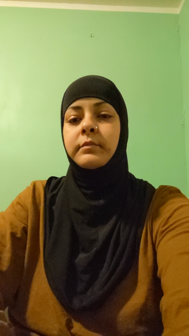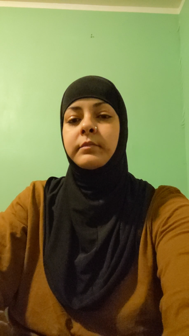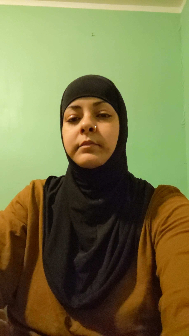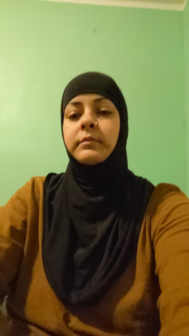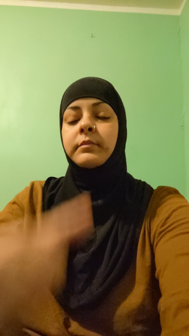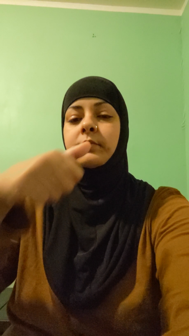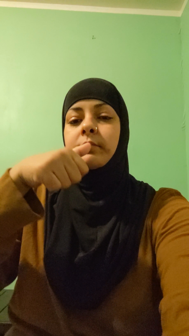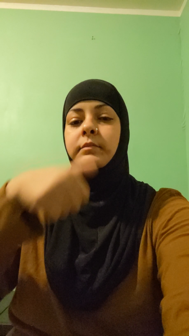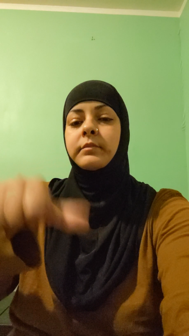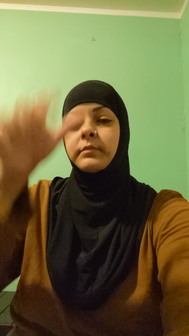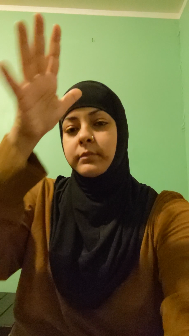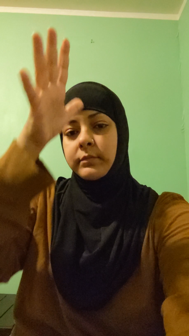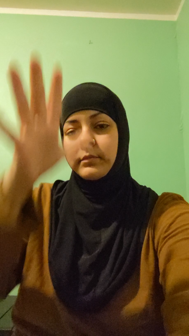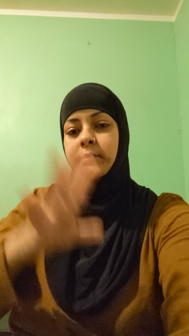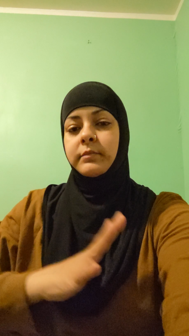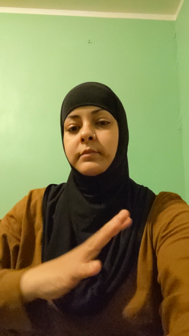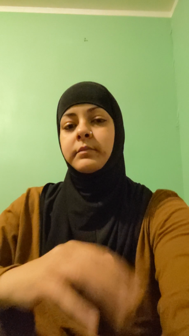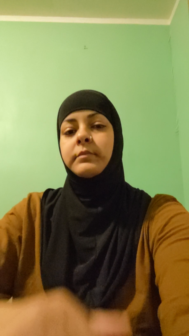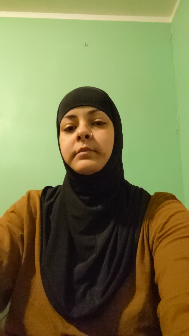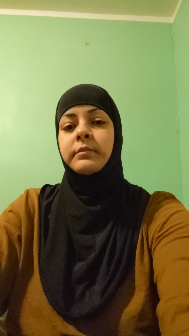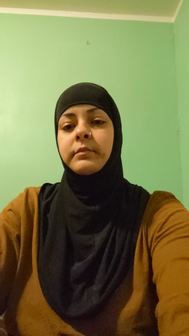mailman